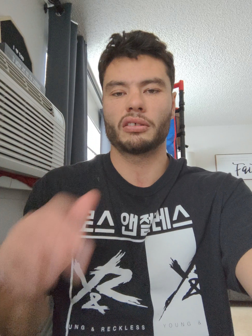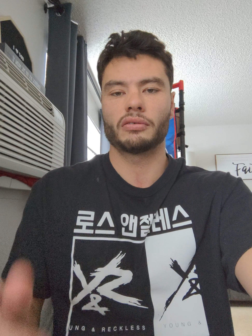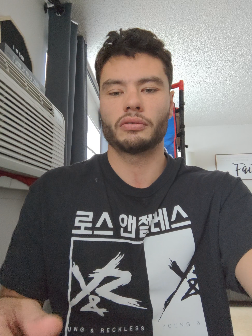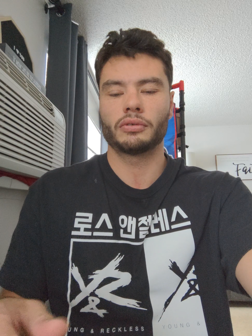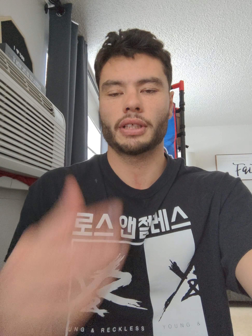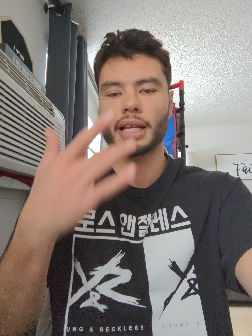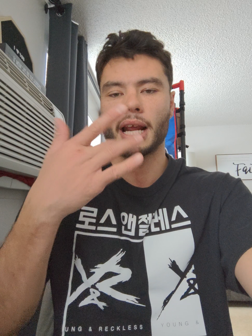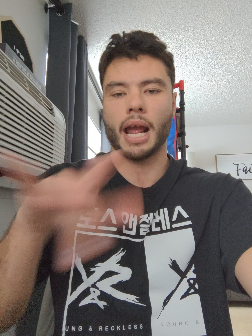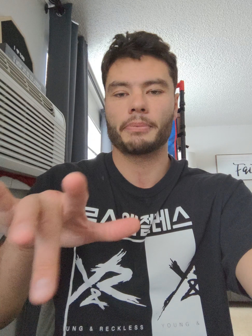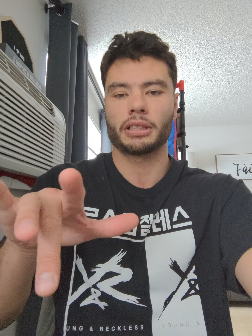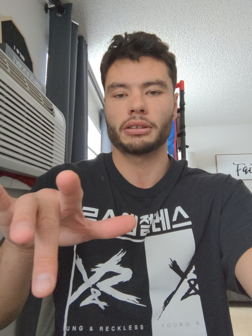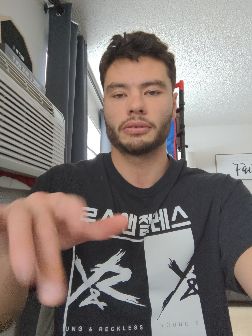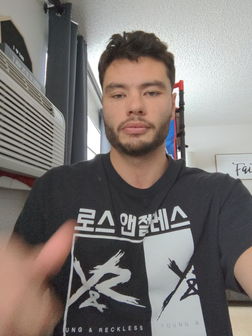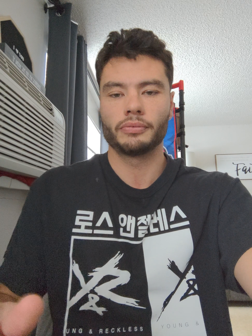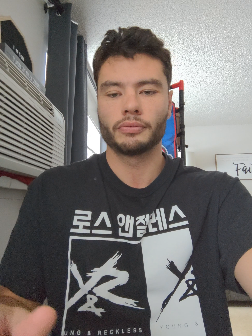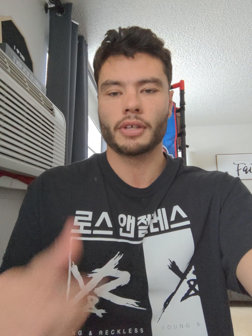empty